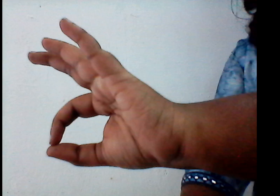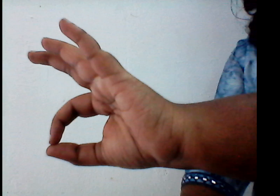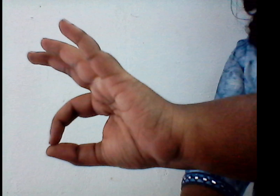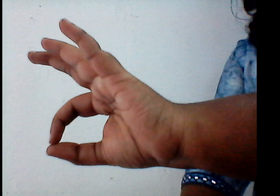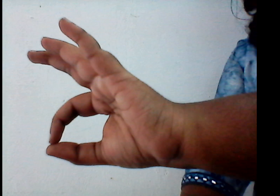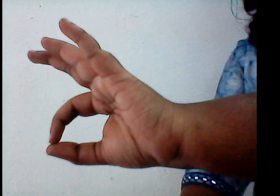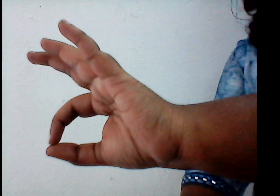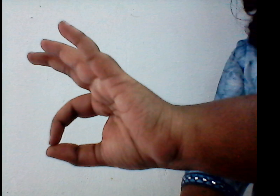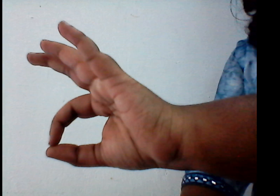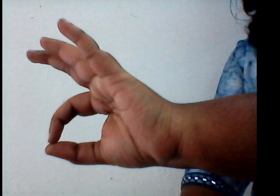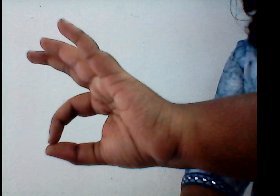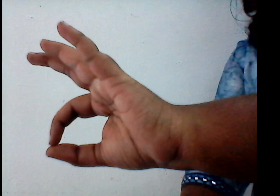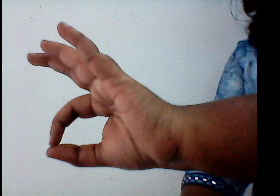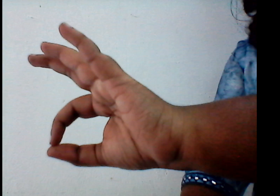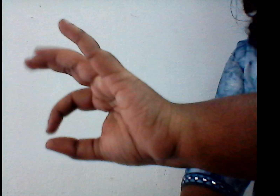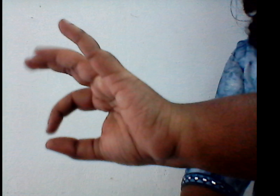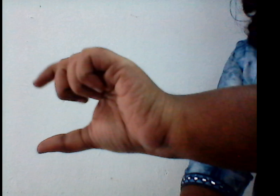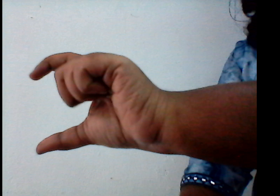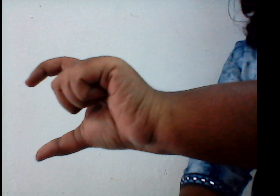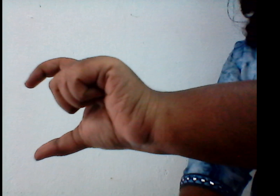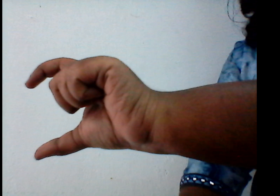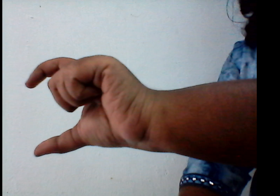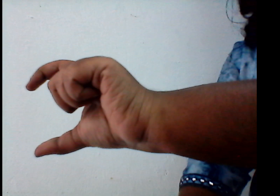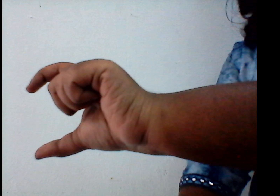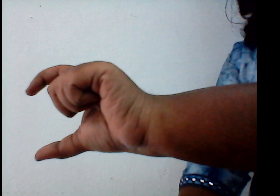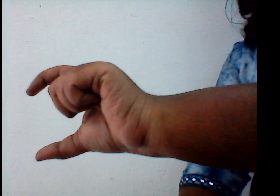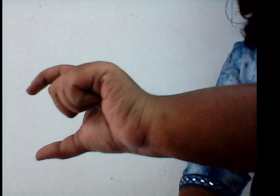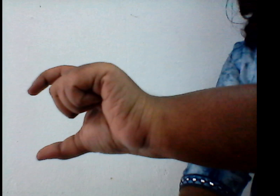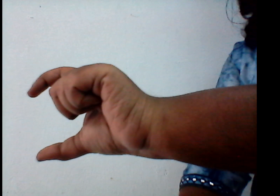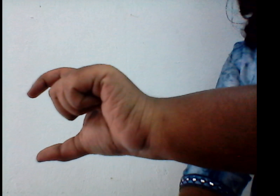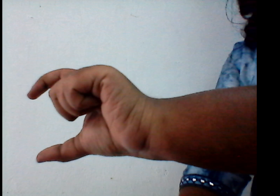ഓ